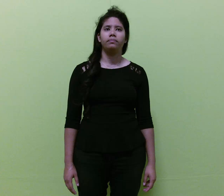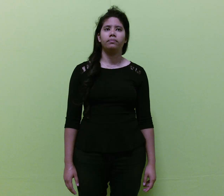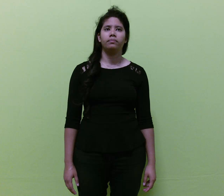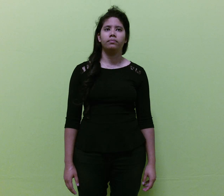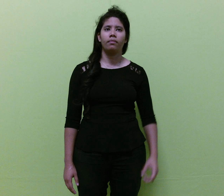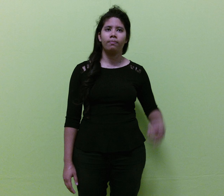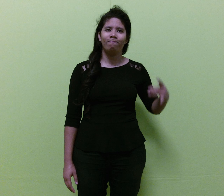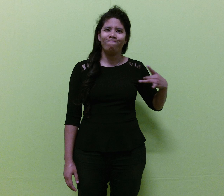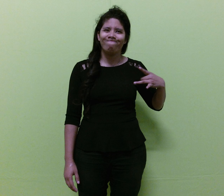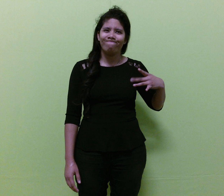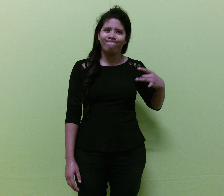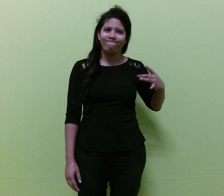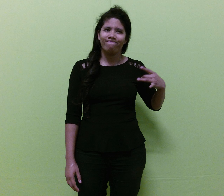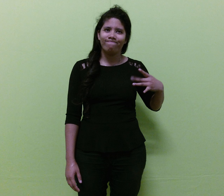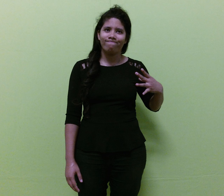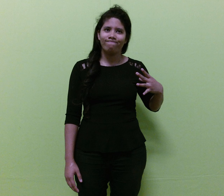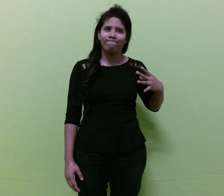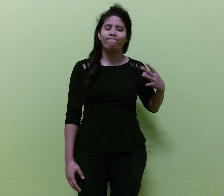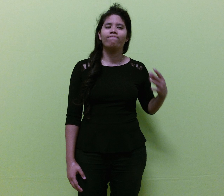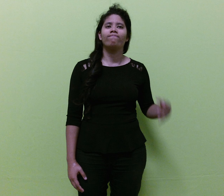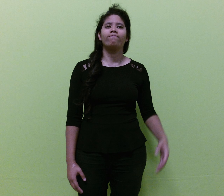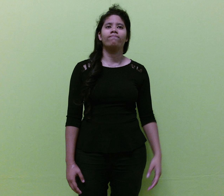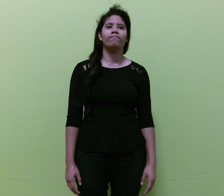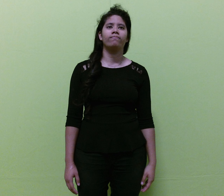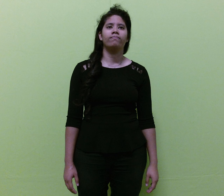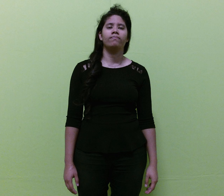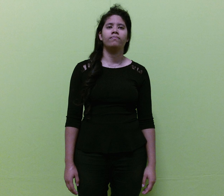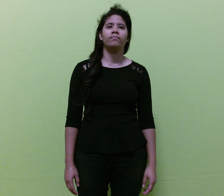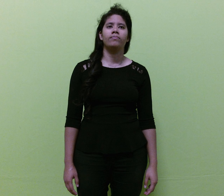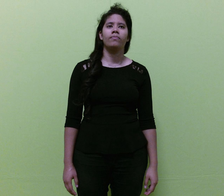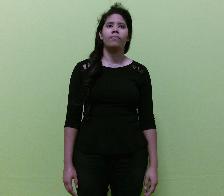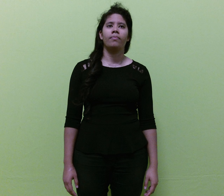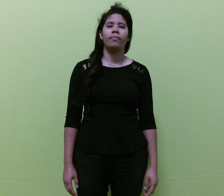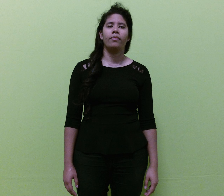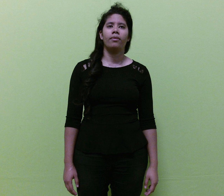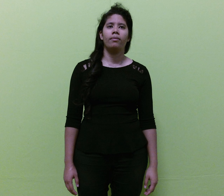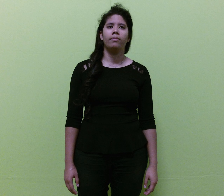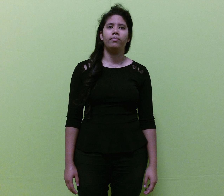medo